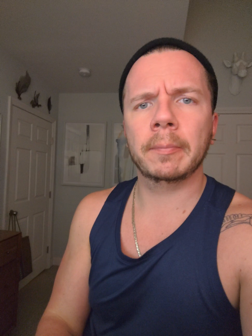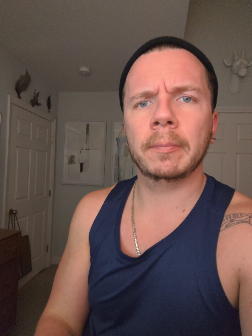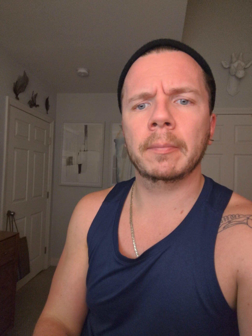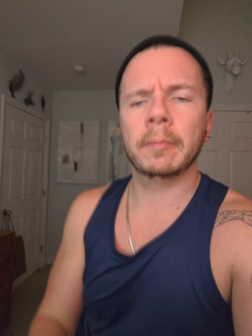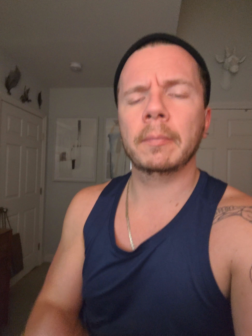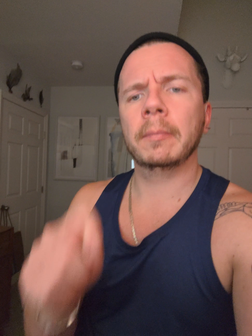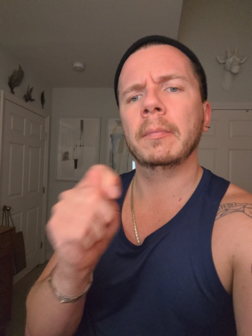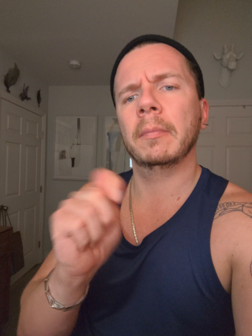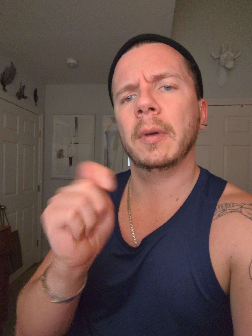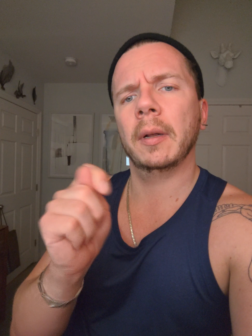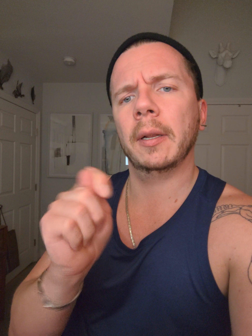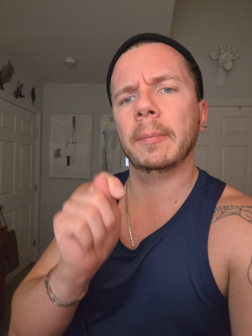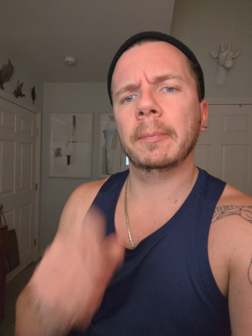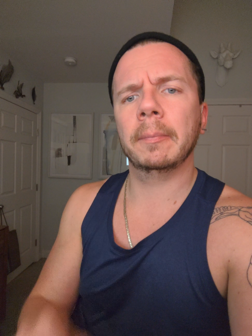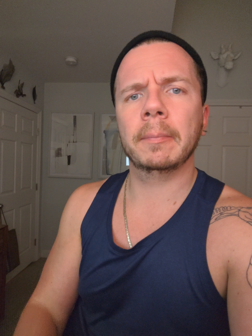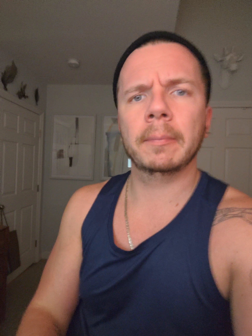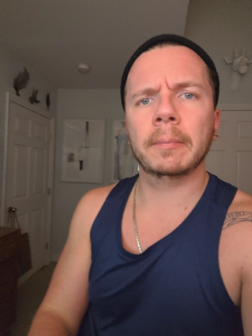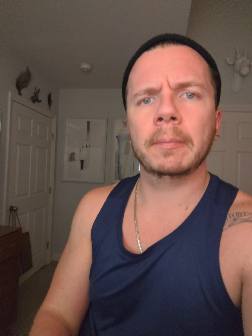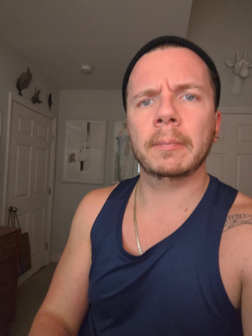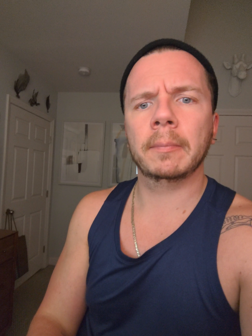potty